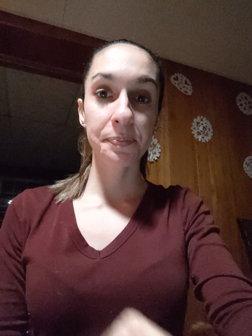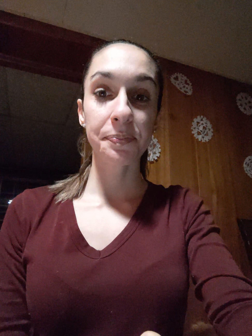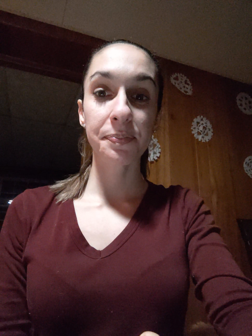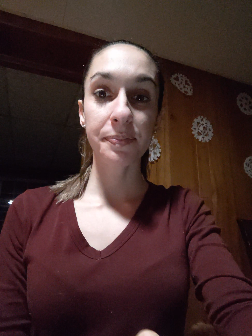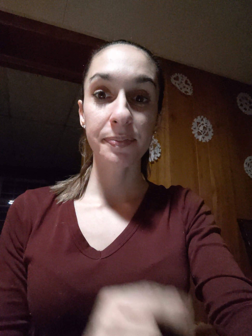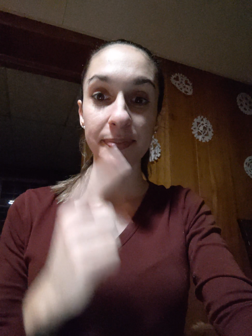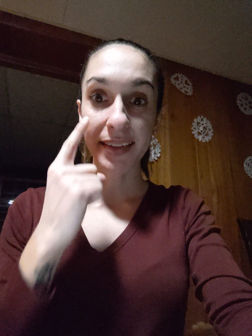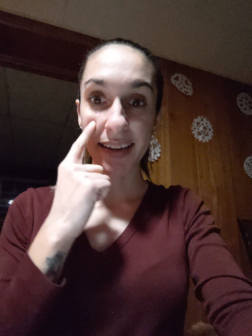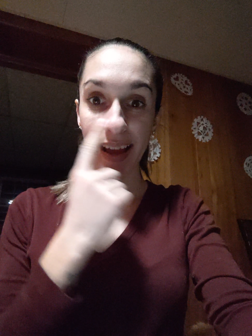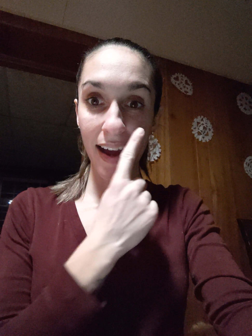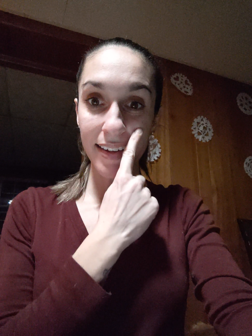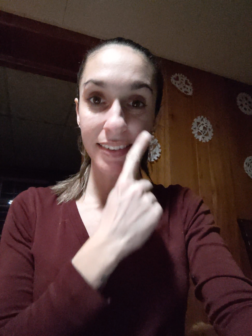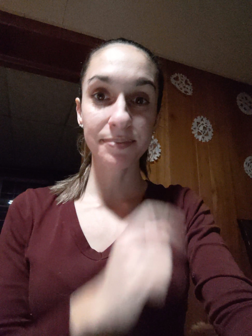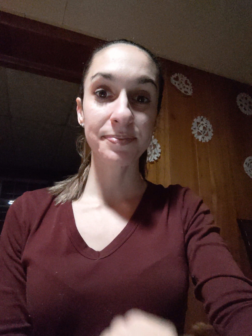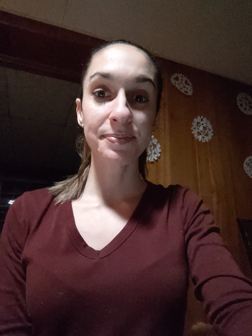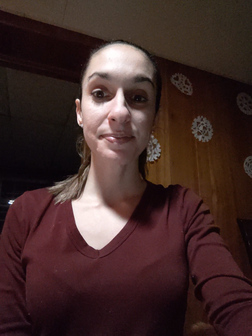eye